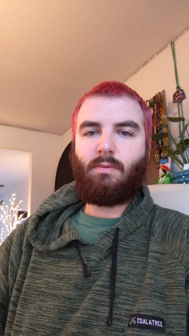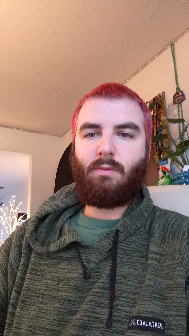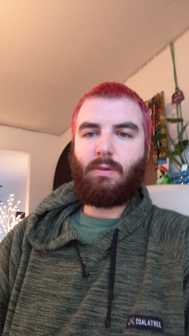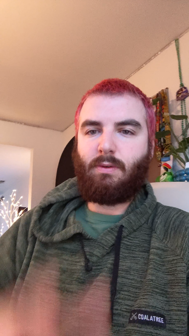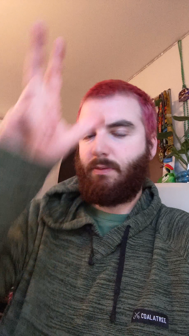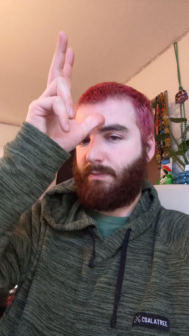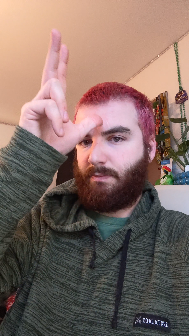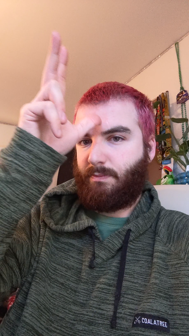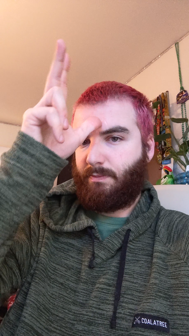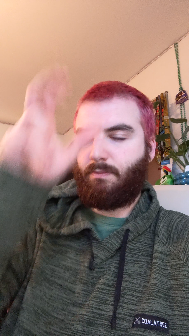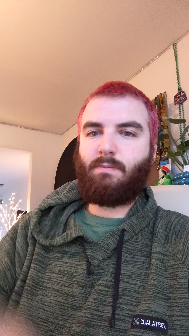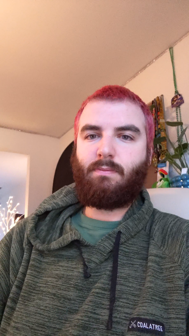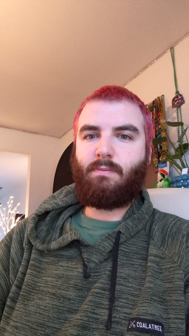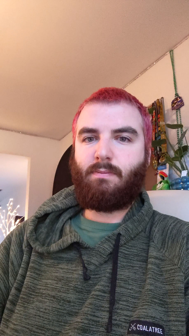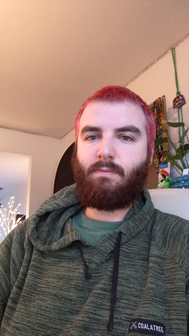rooster